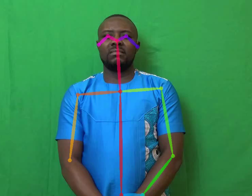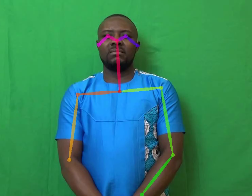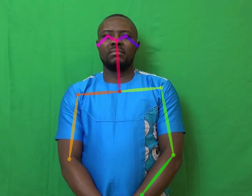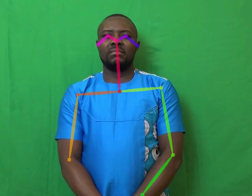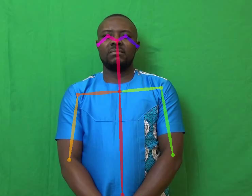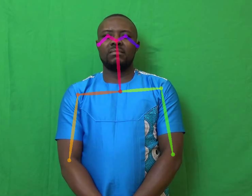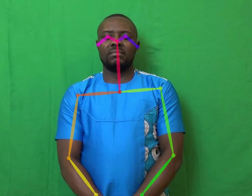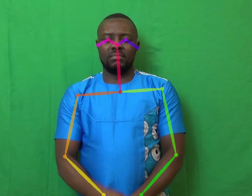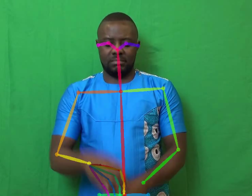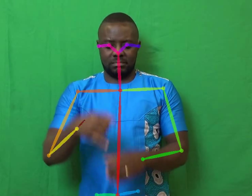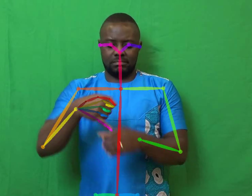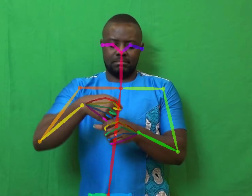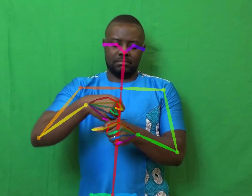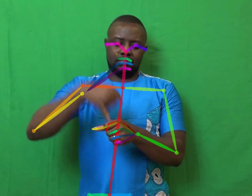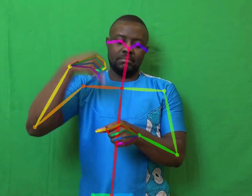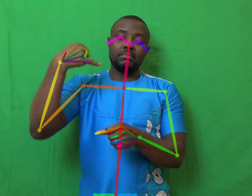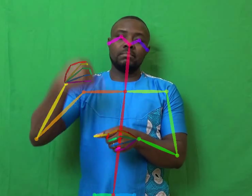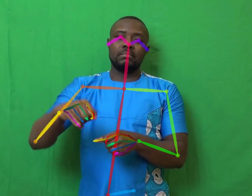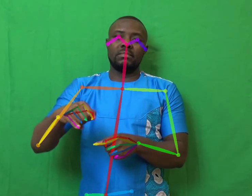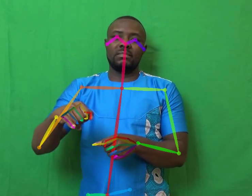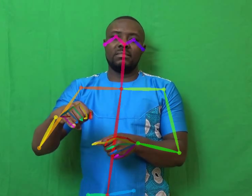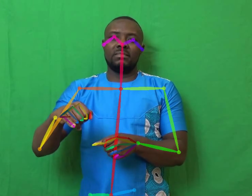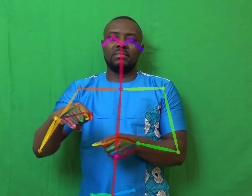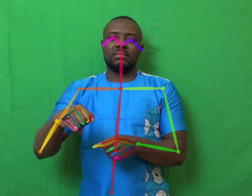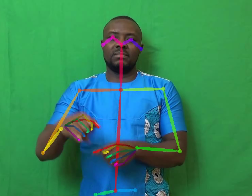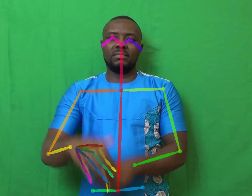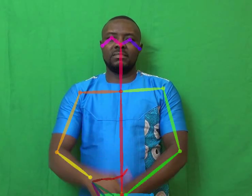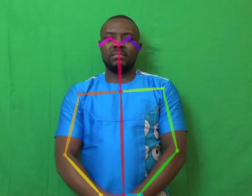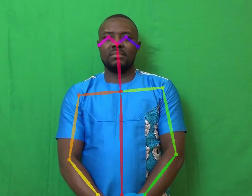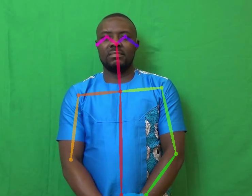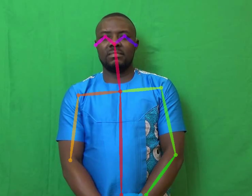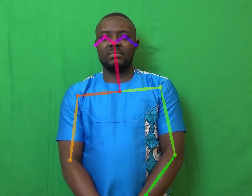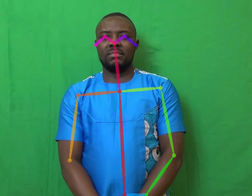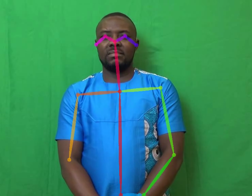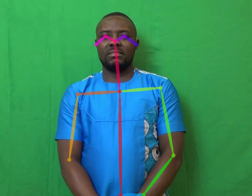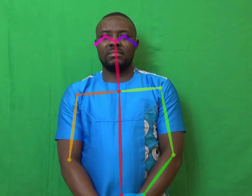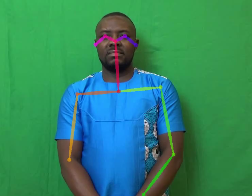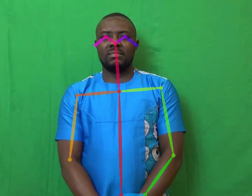pen